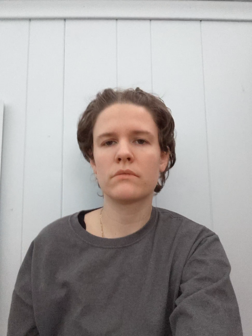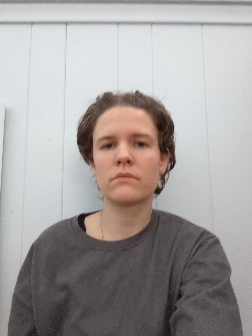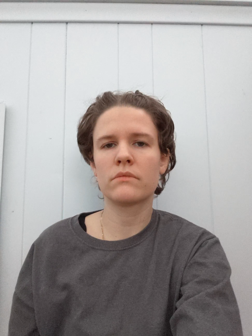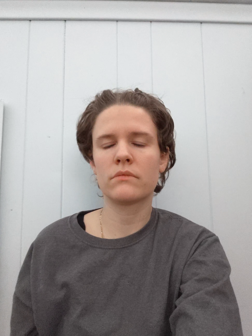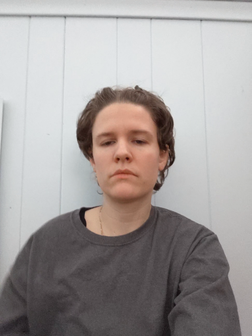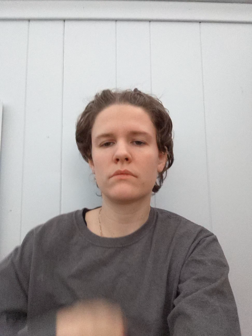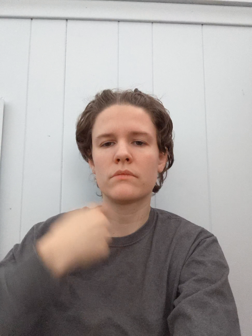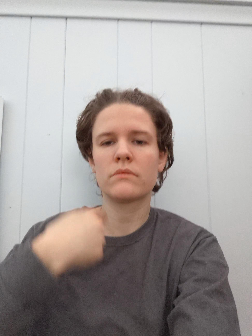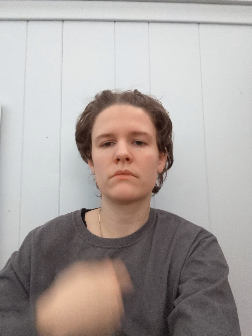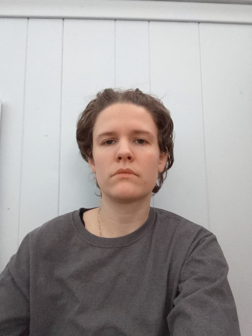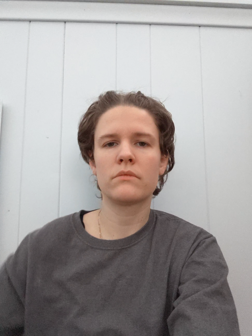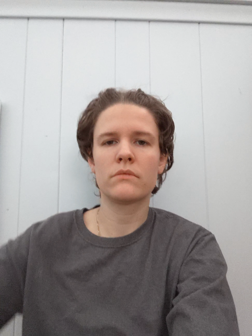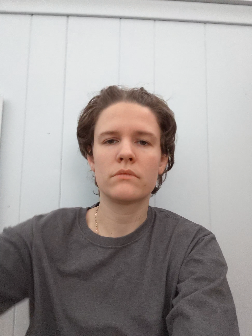zipper